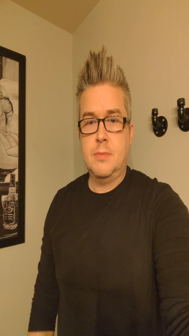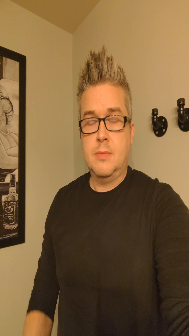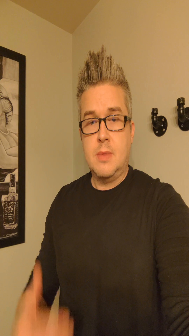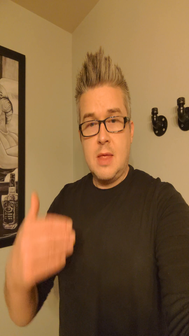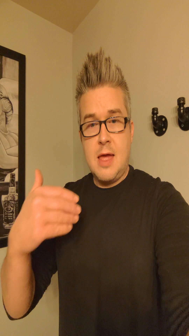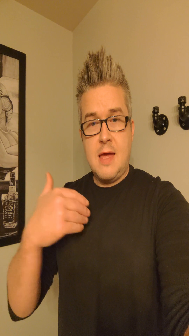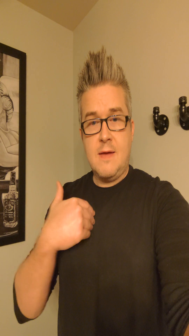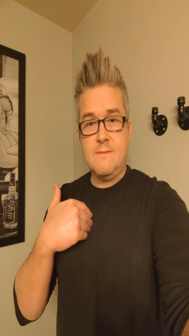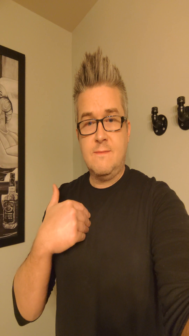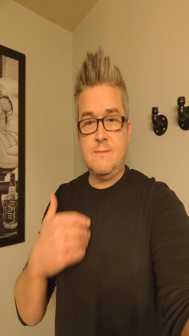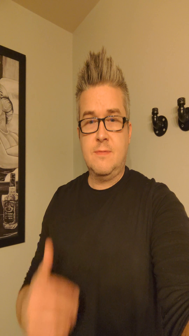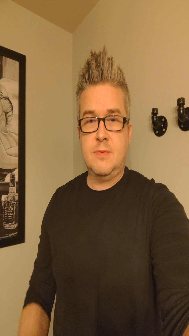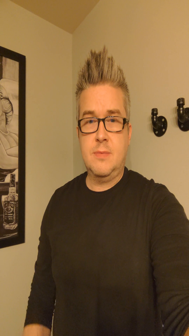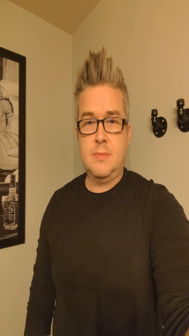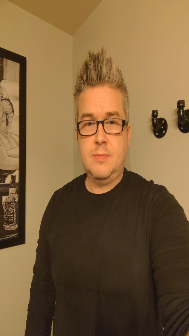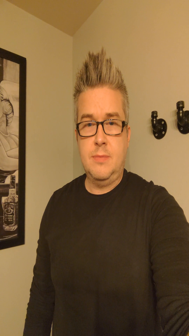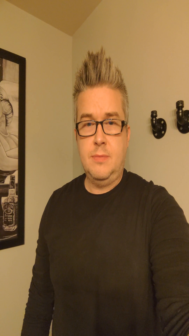have